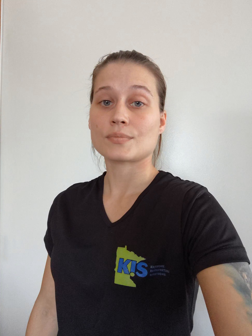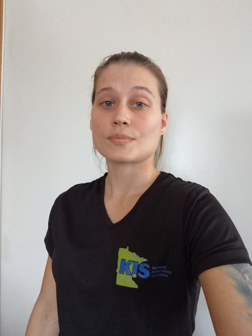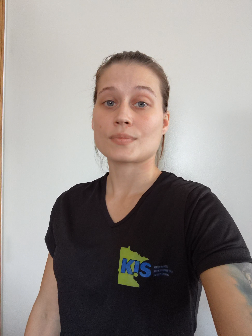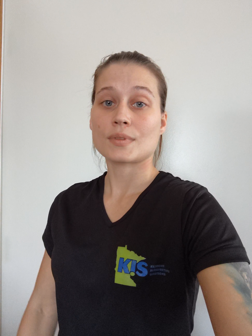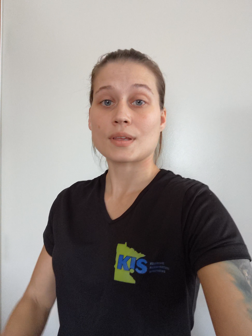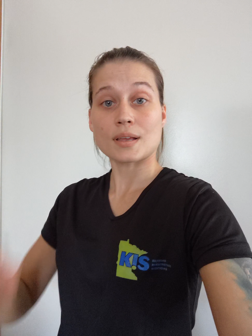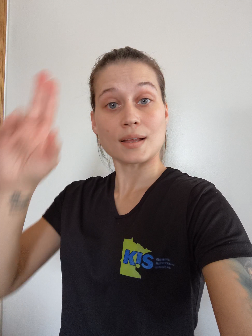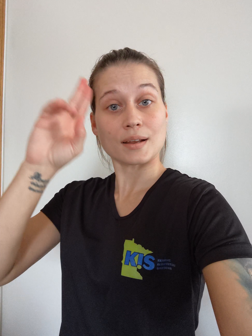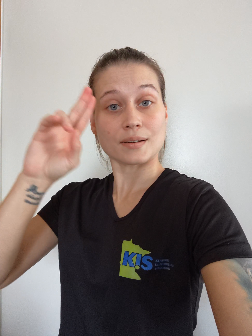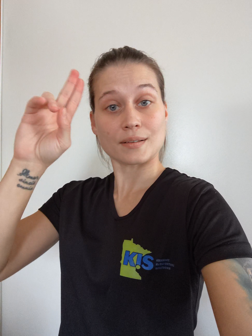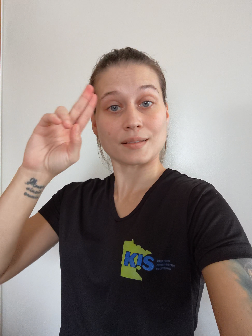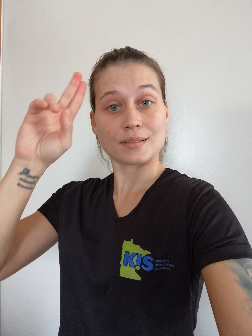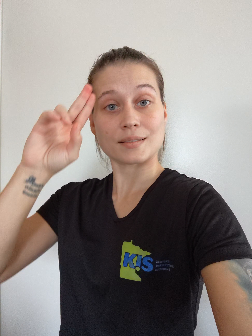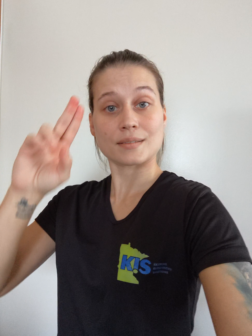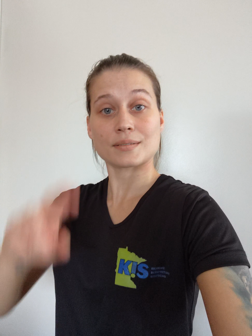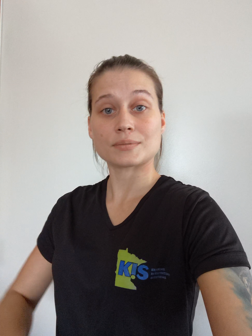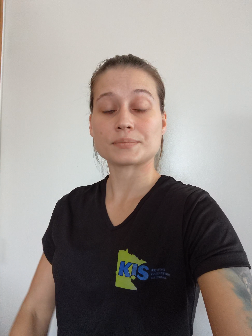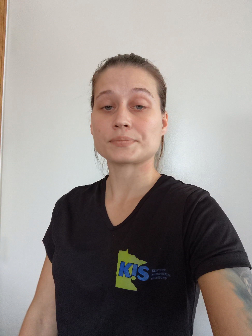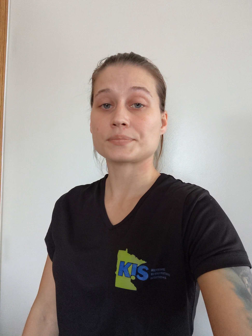uncle